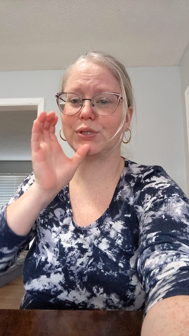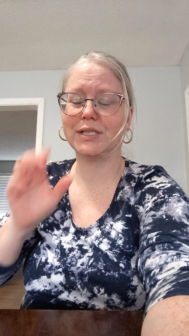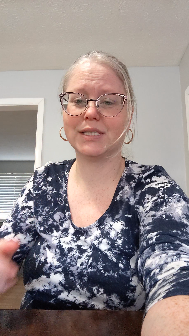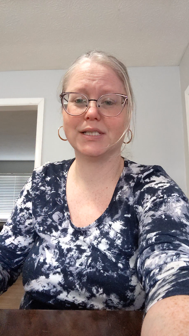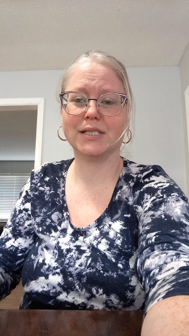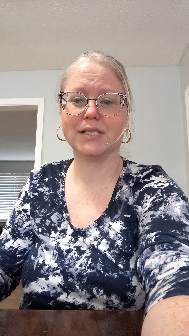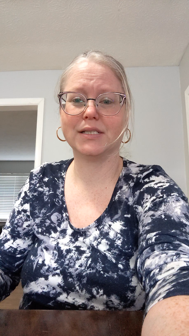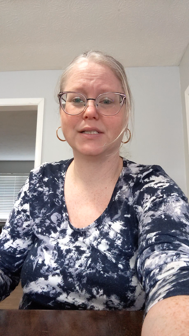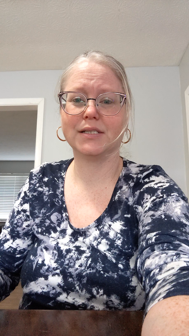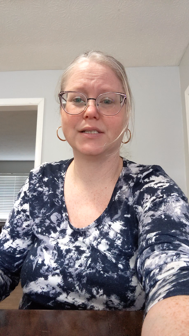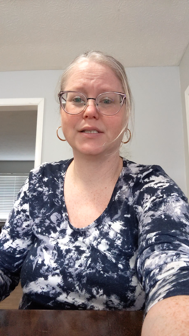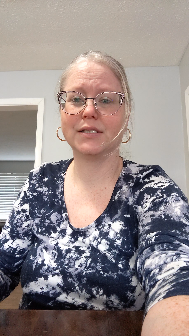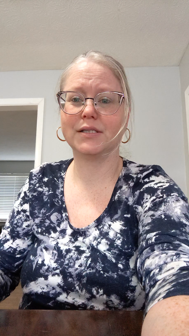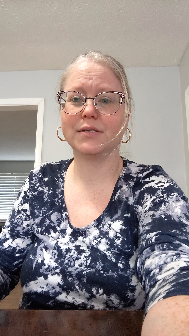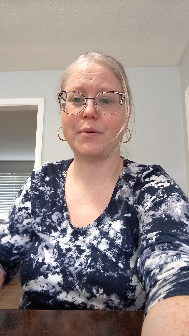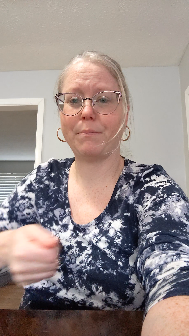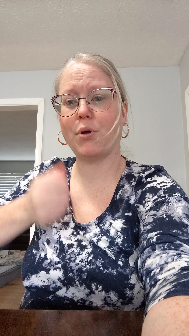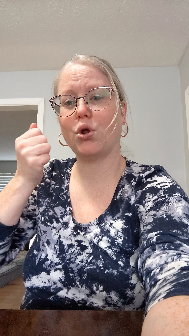pull